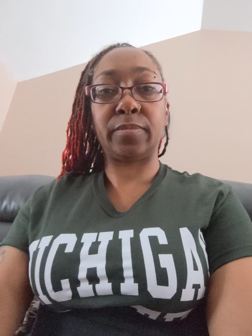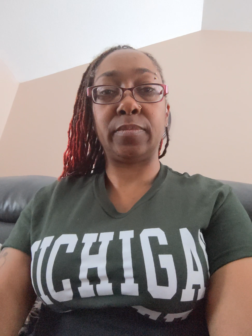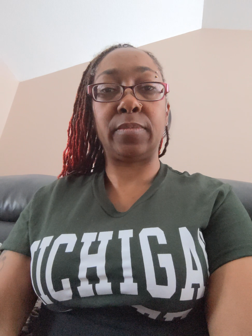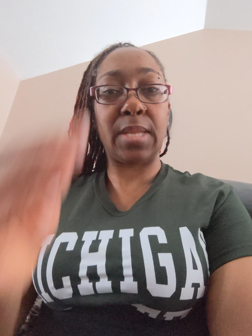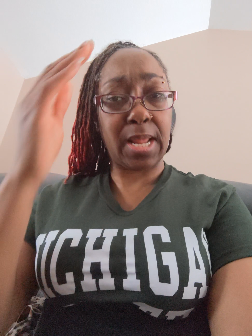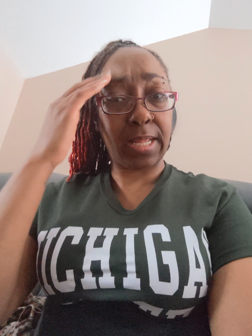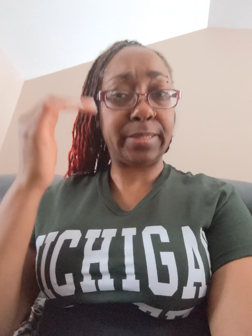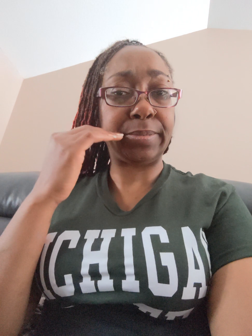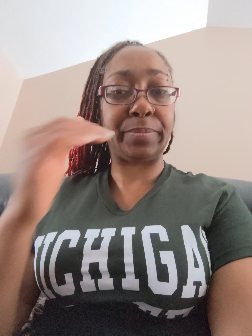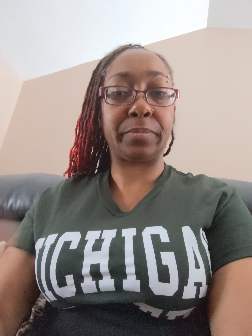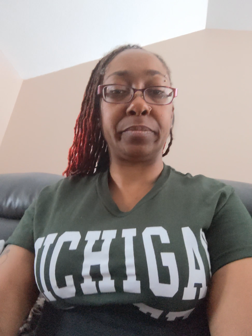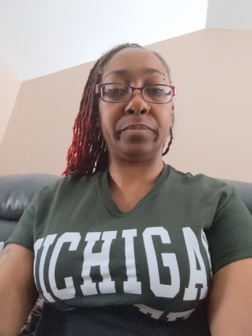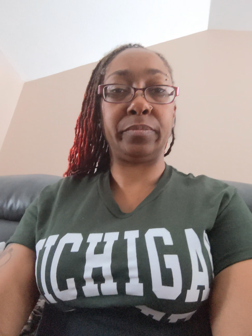head